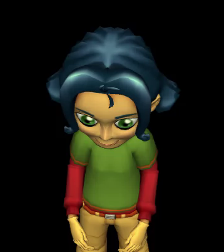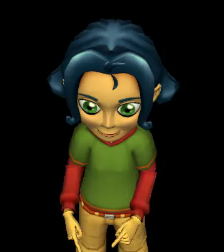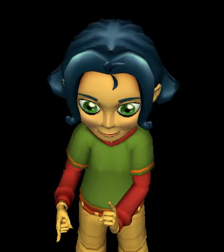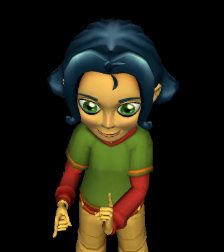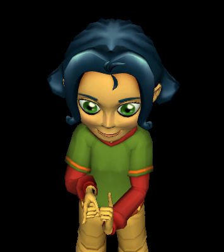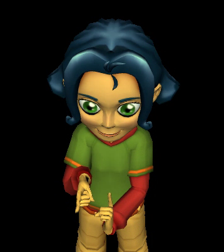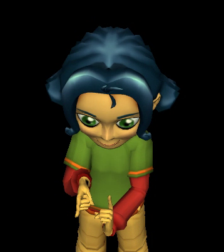مهم